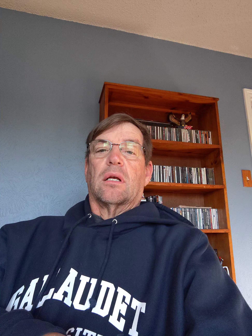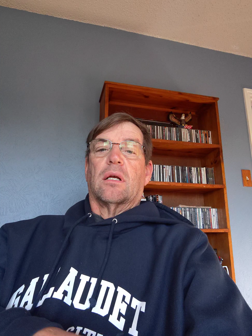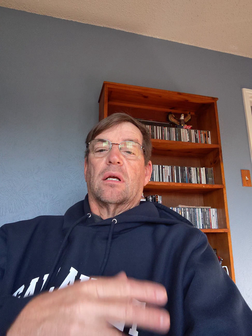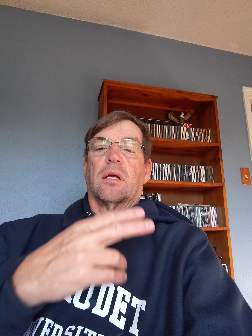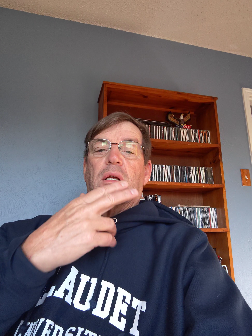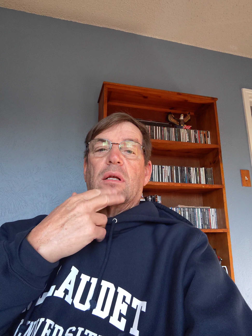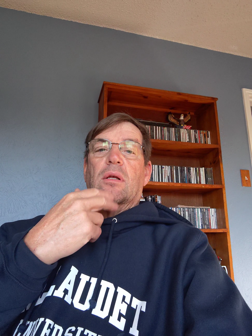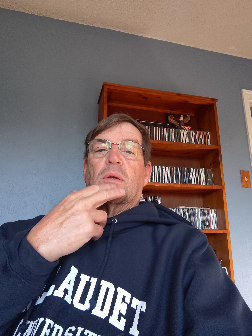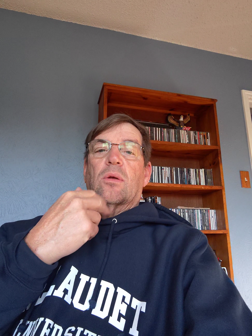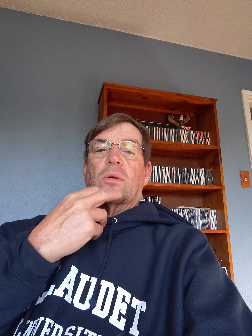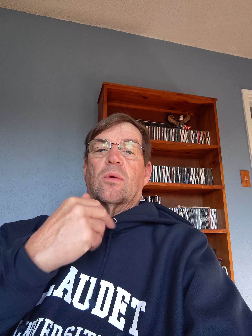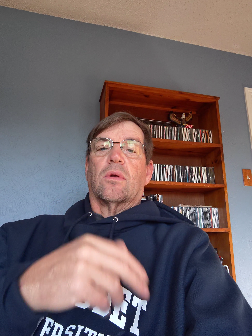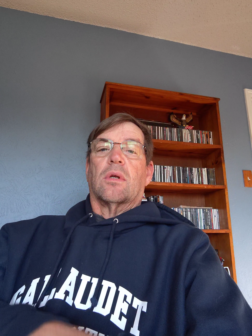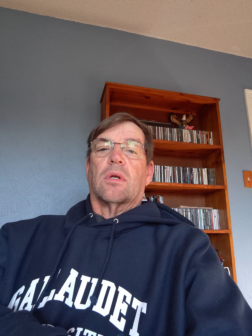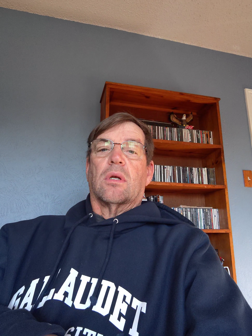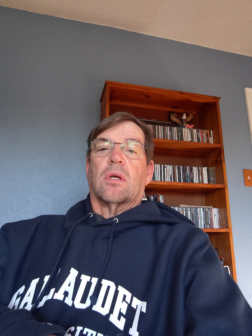cute